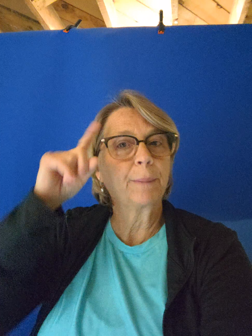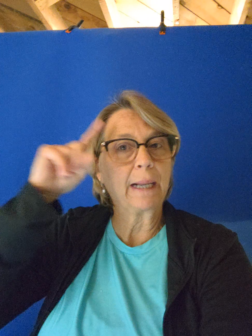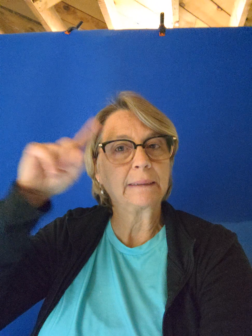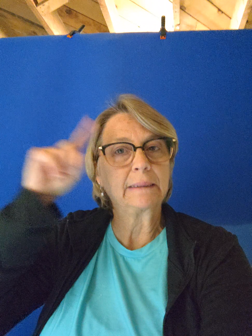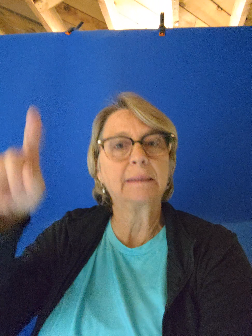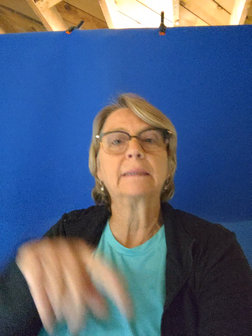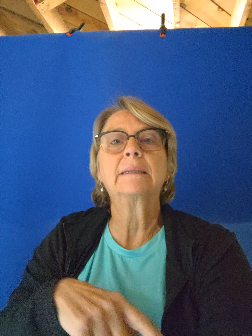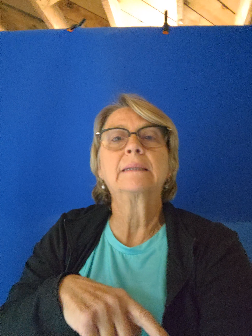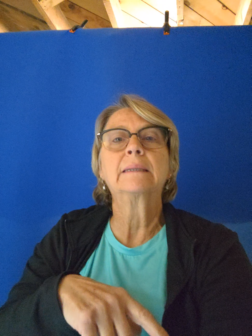penny